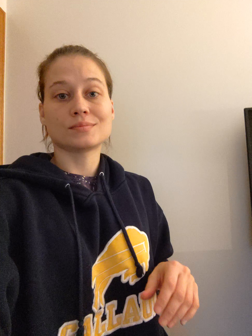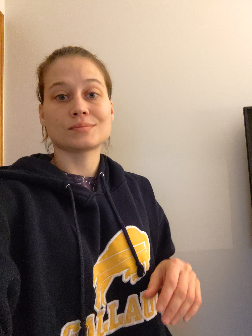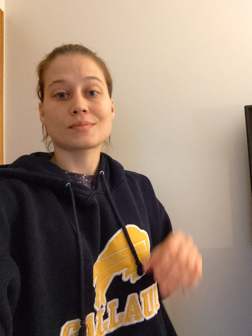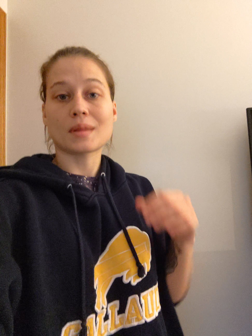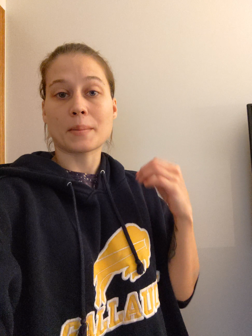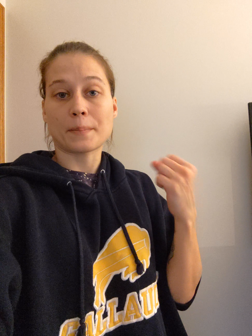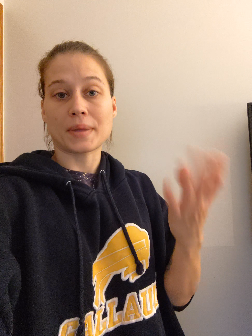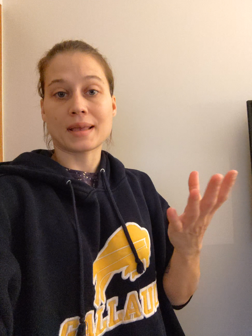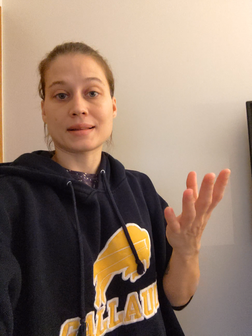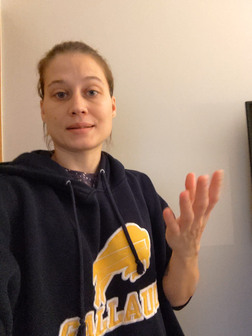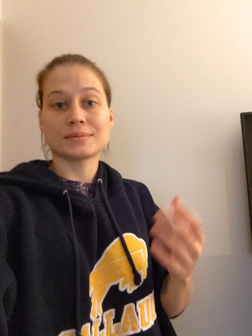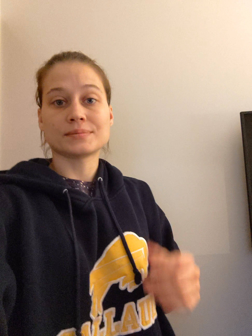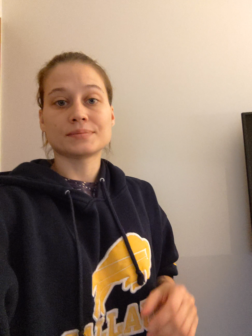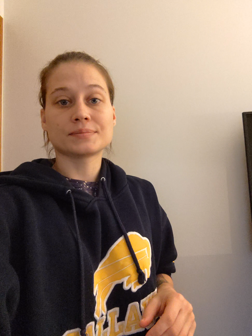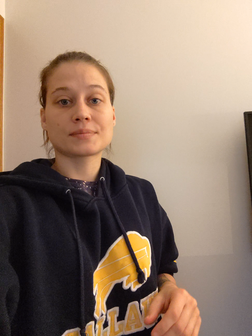many